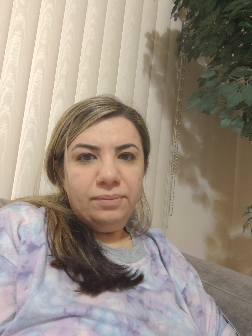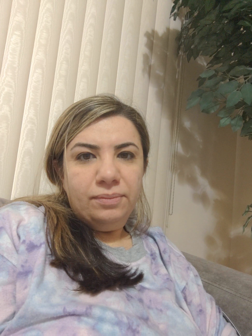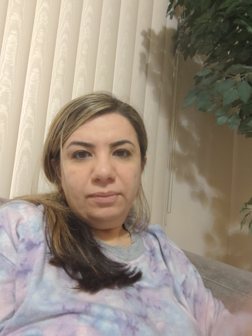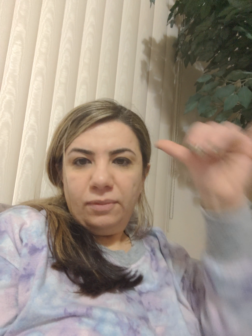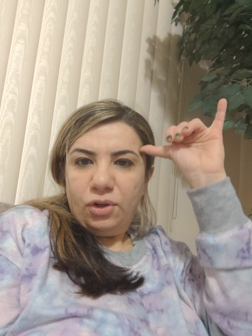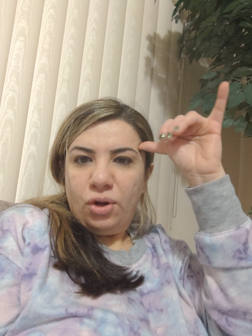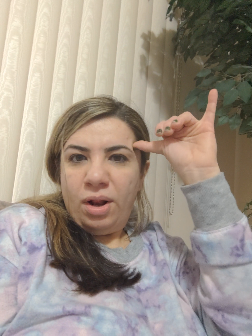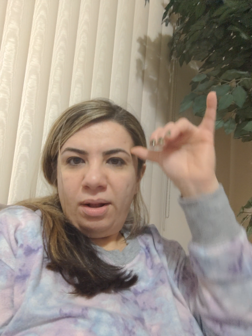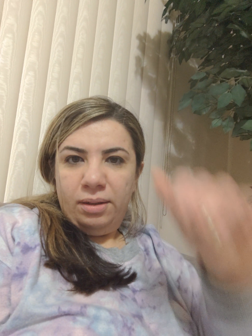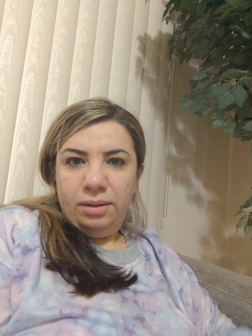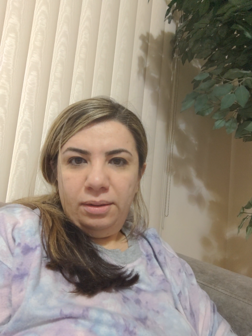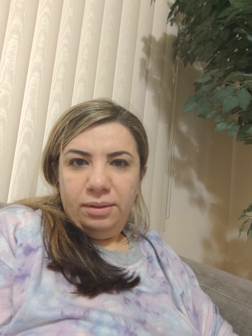cow